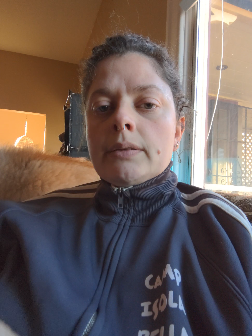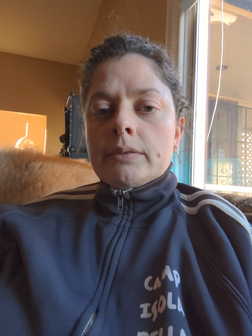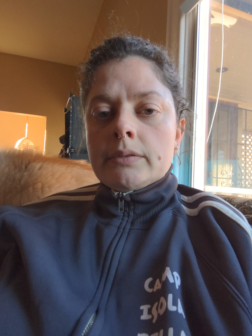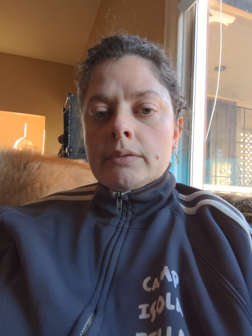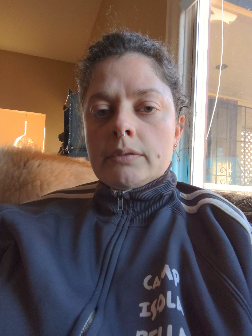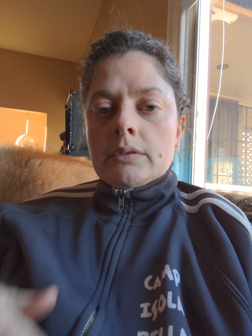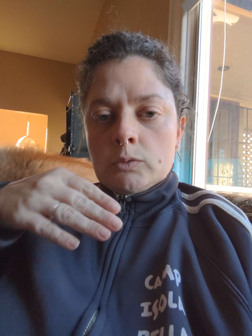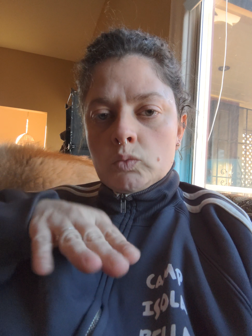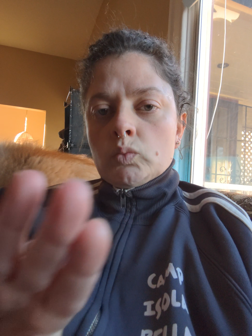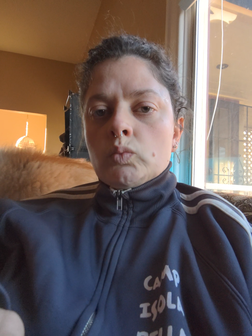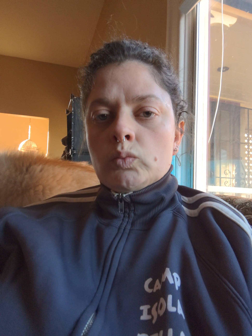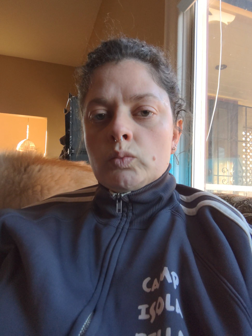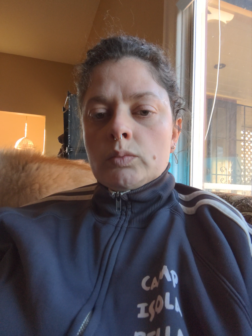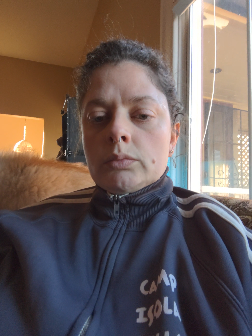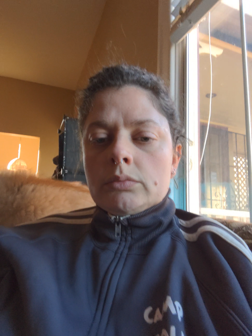into